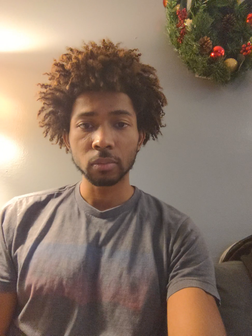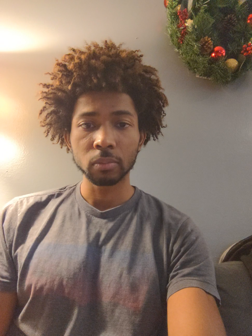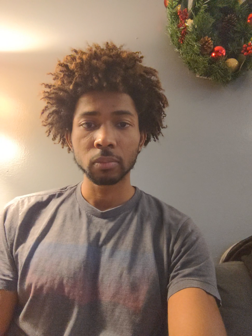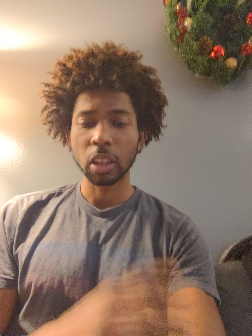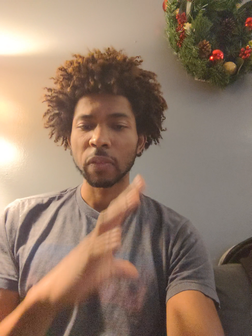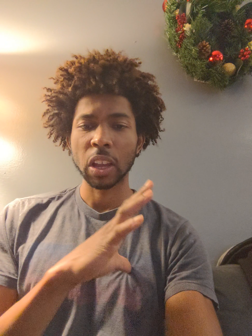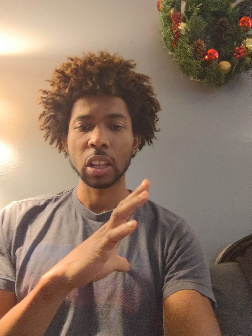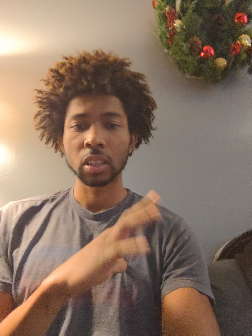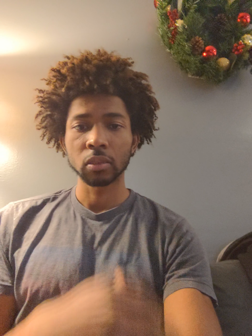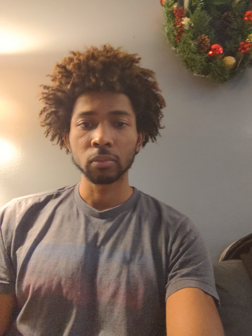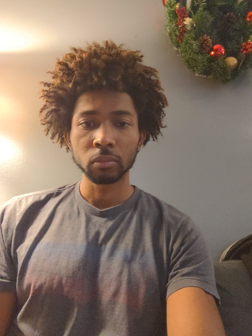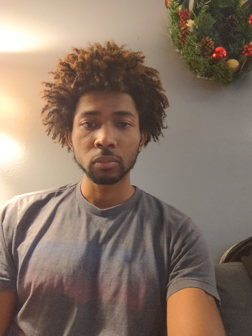fine